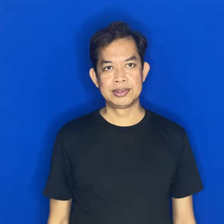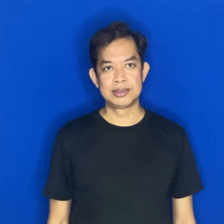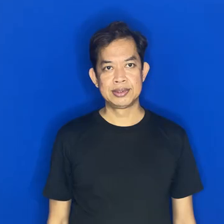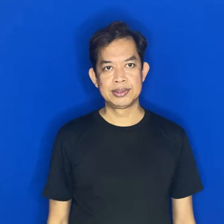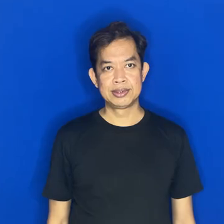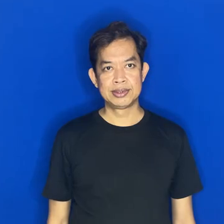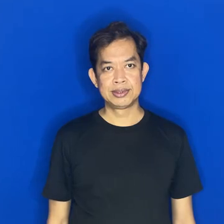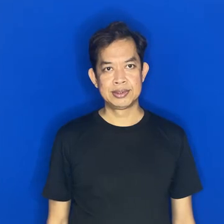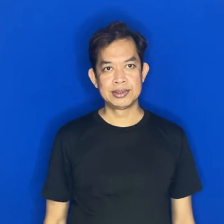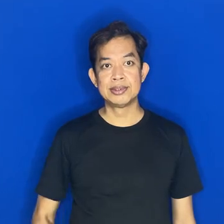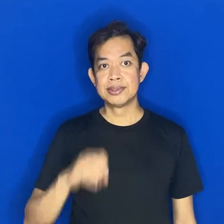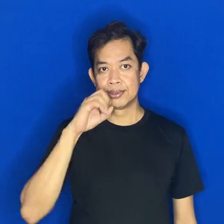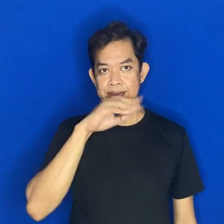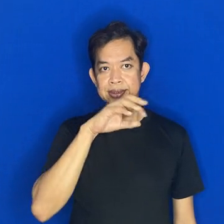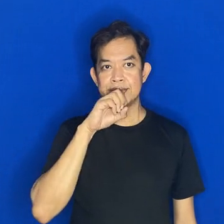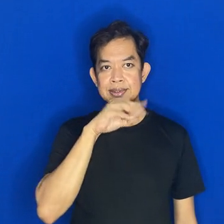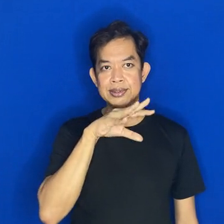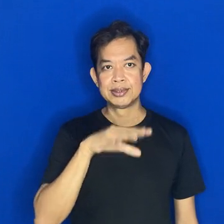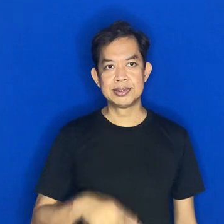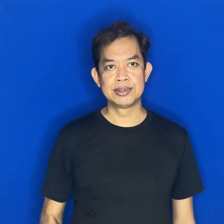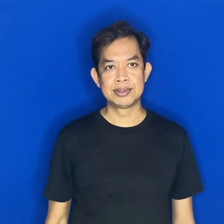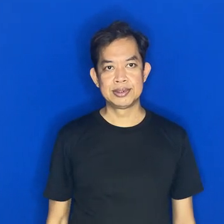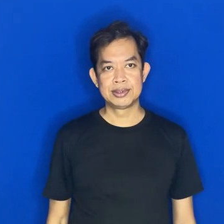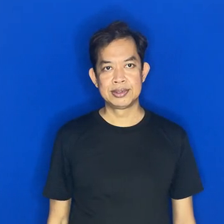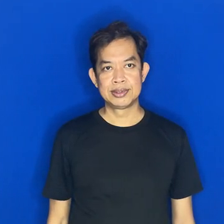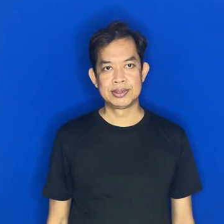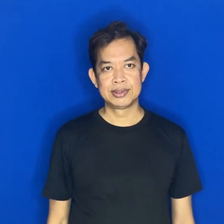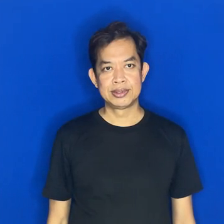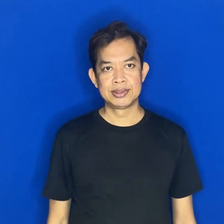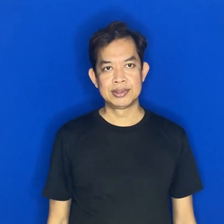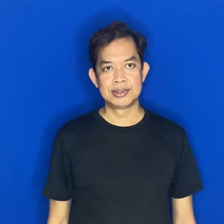grandmother